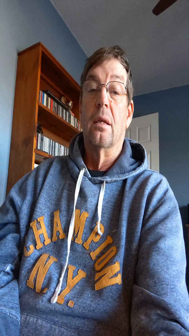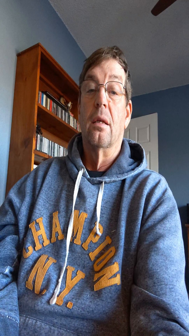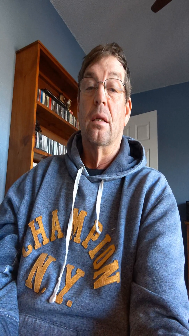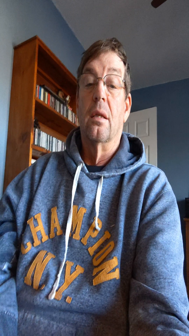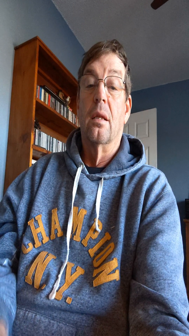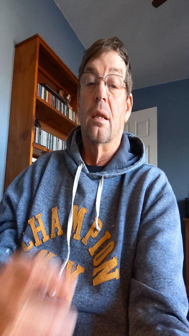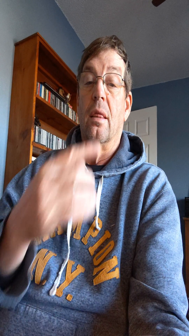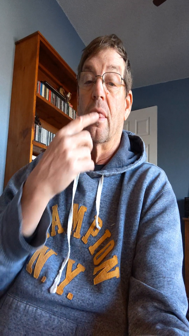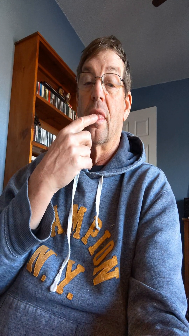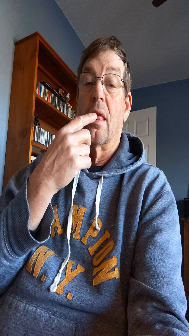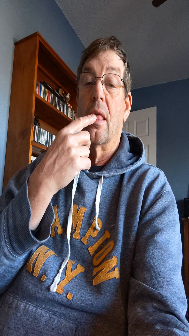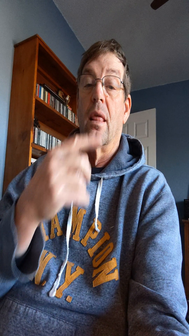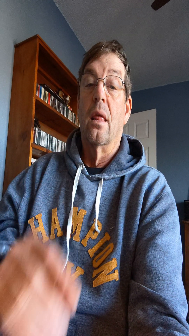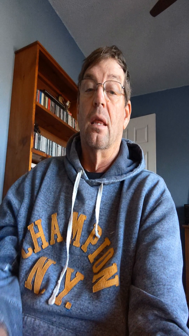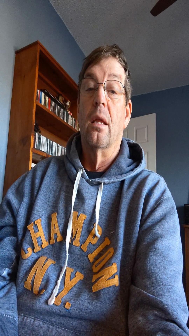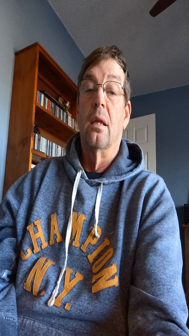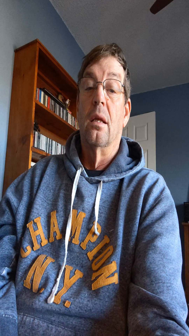tongue